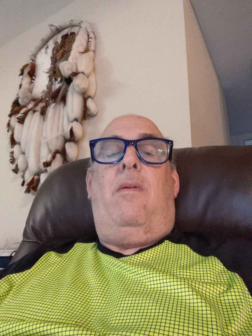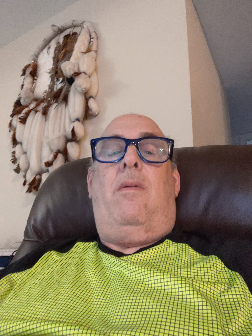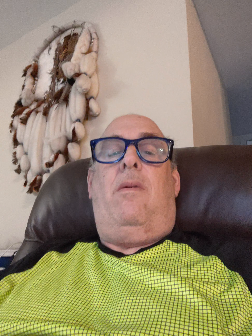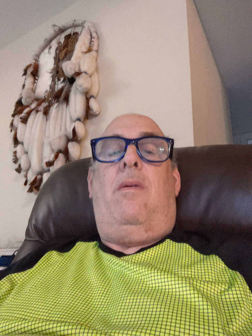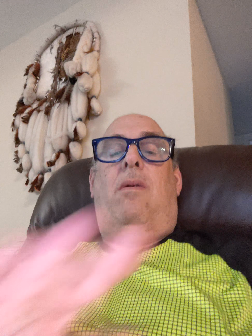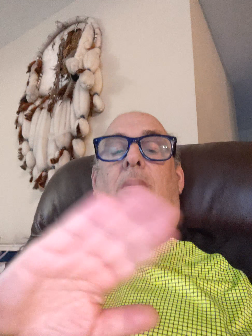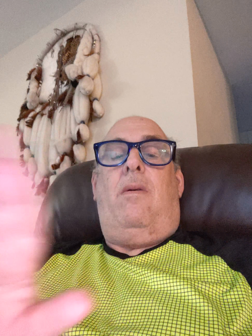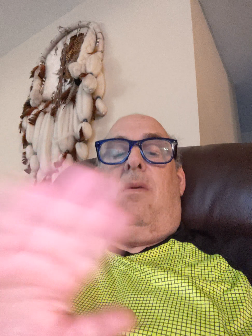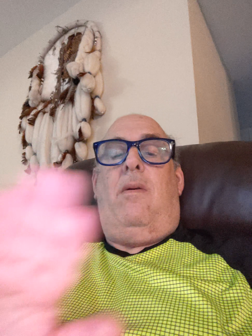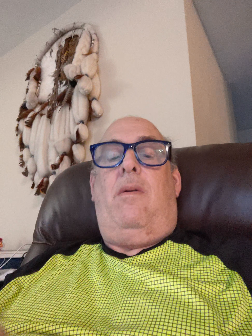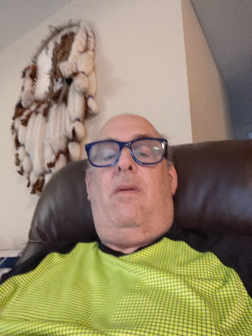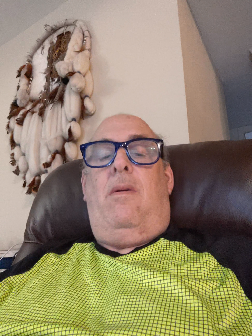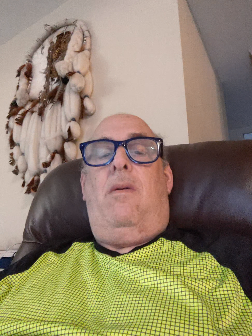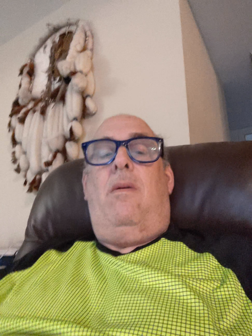clean